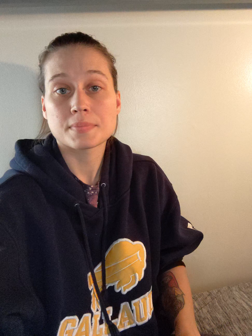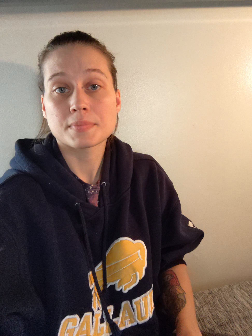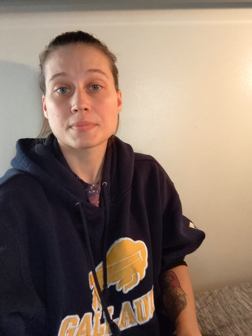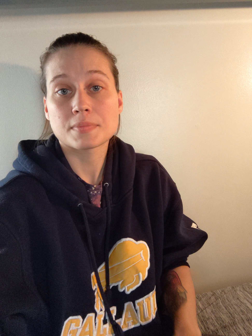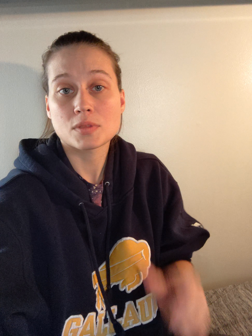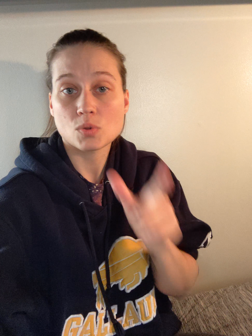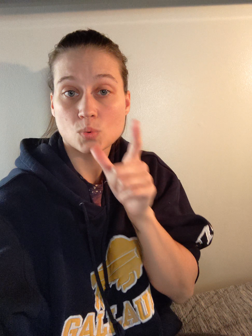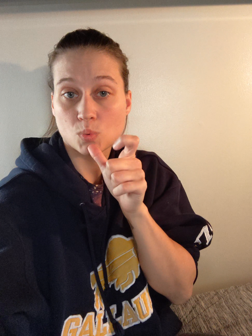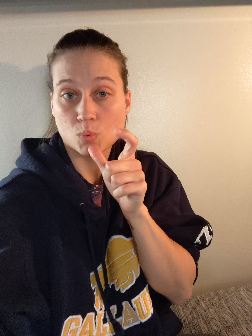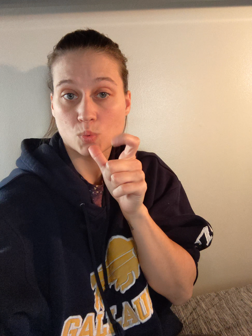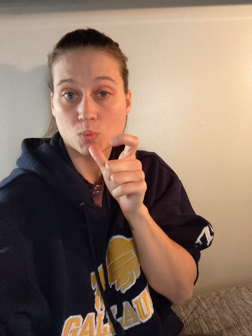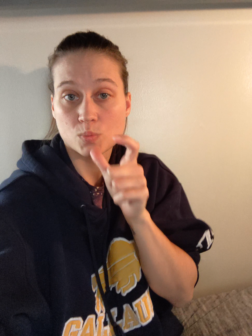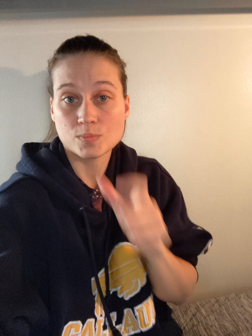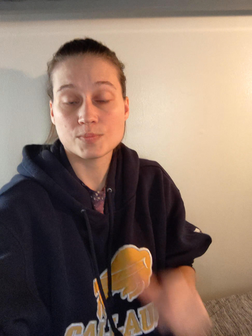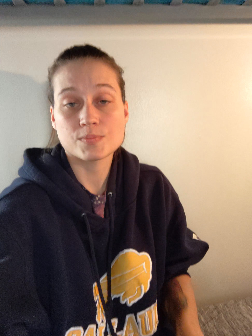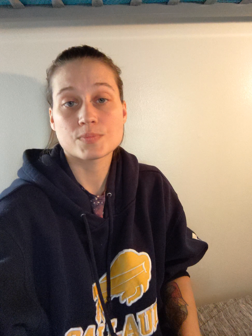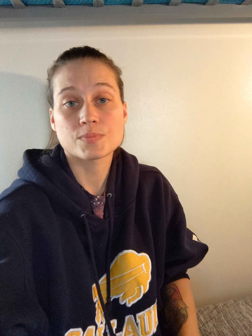who